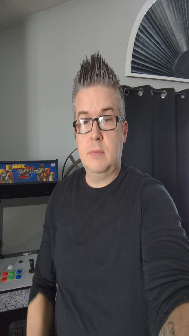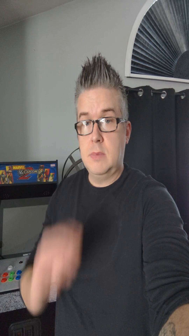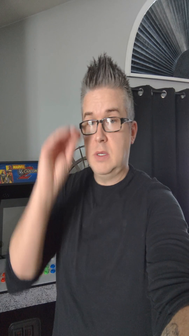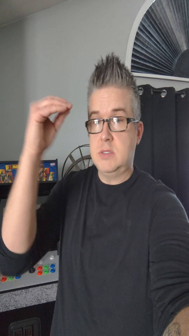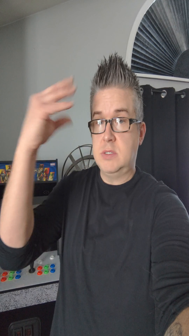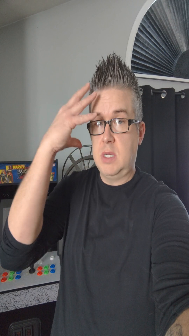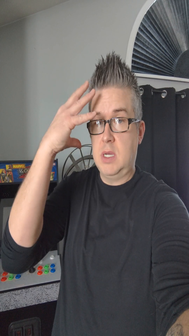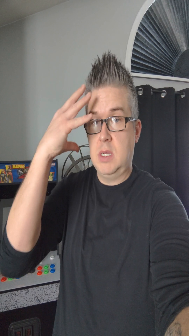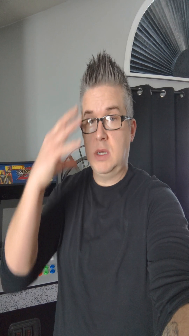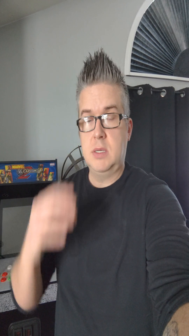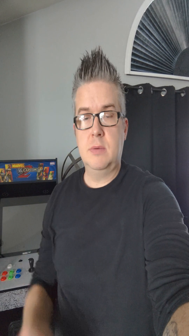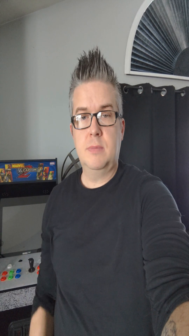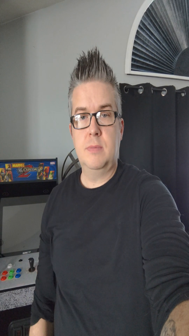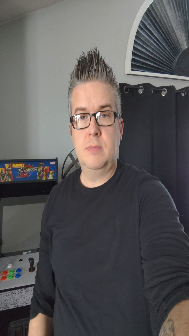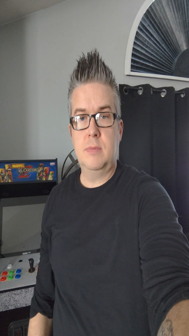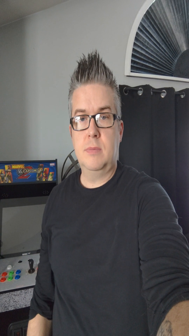sun